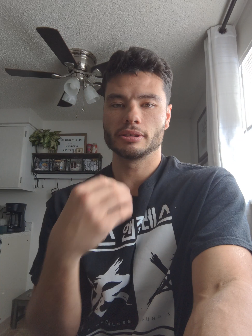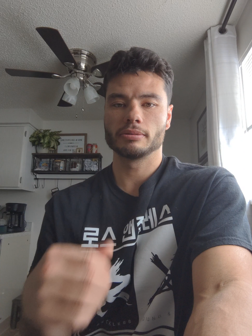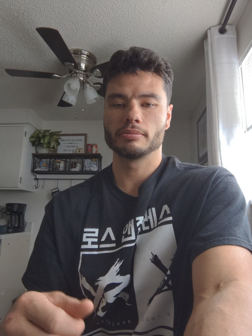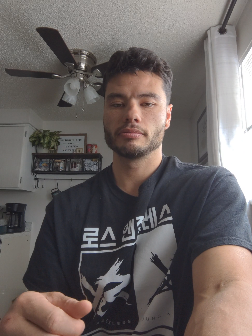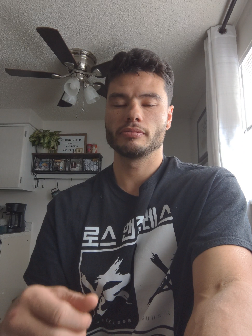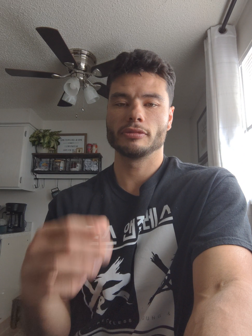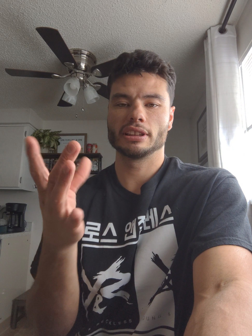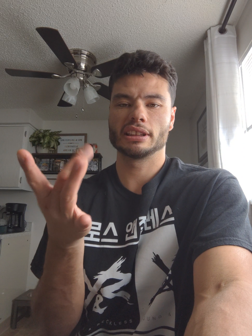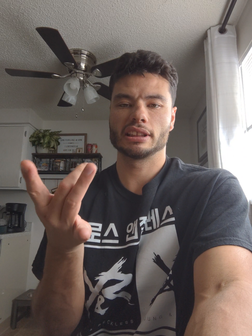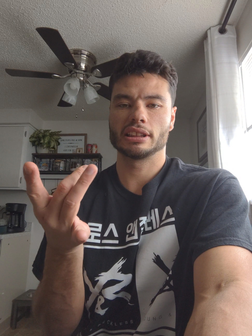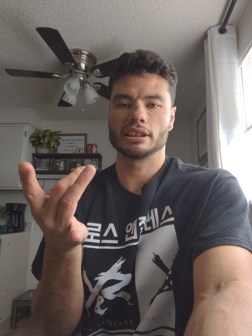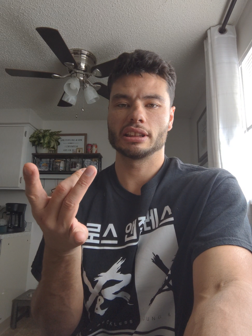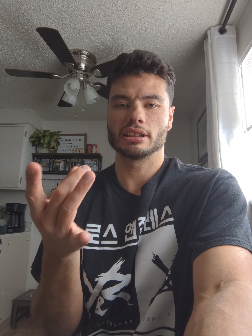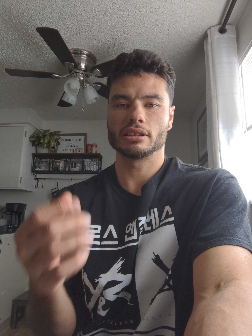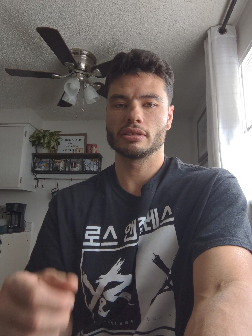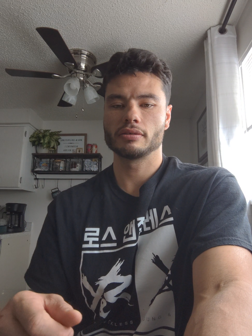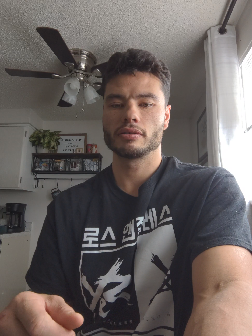sticky